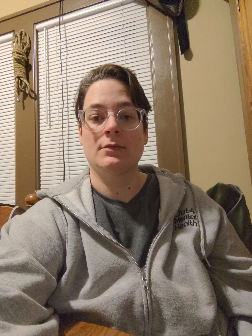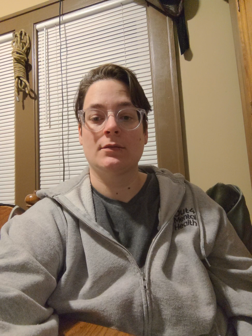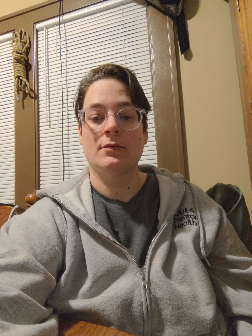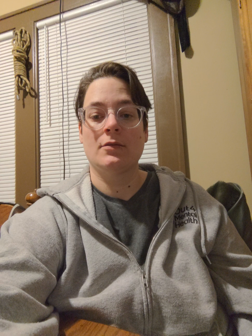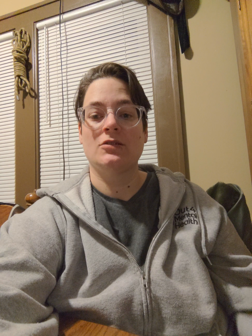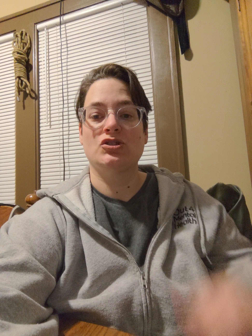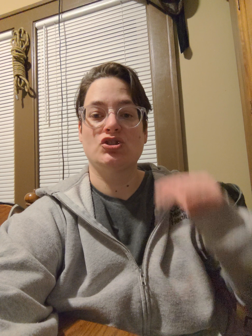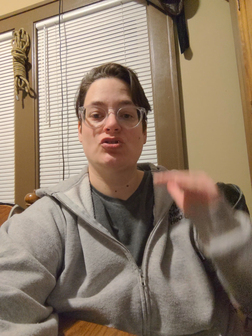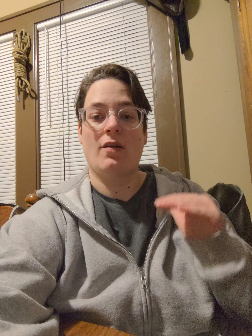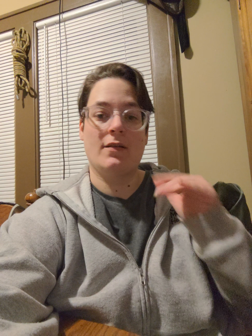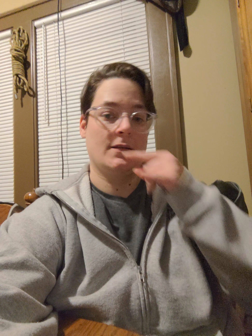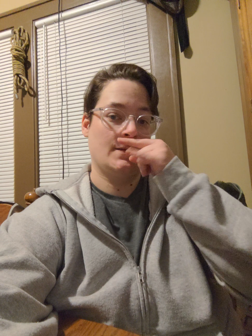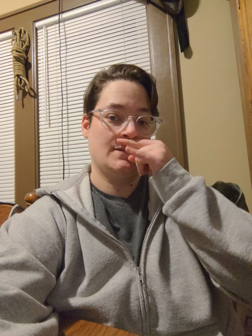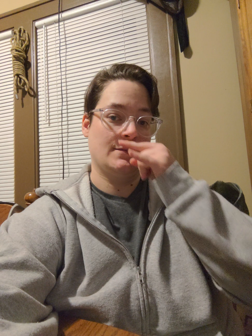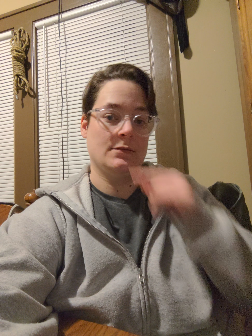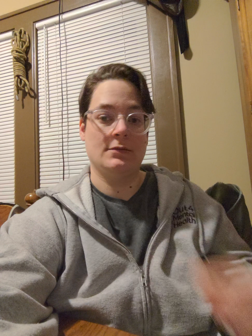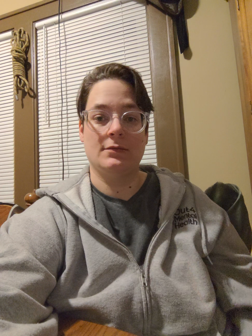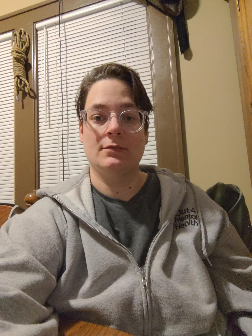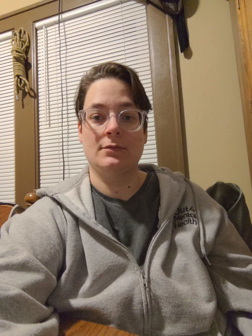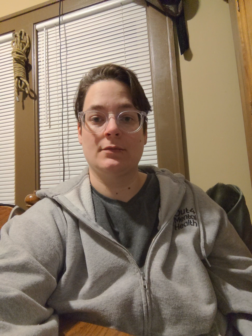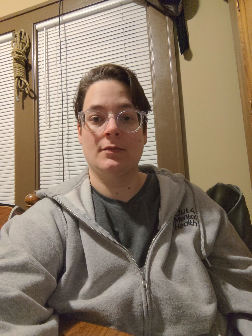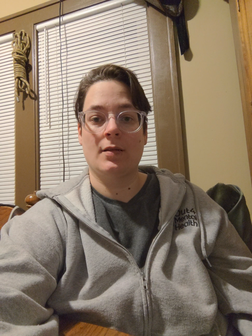child